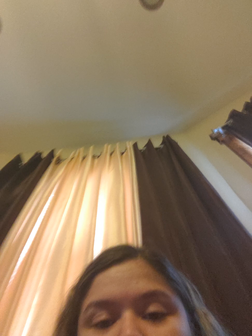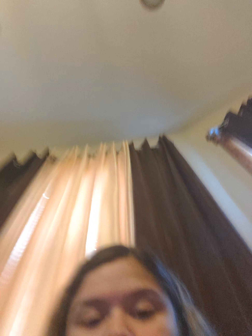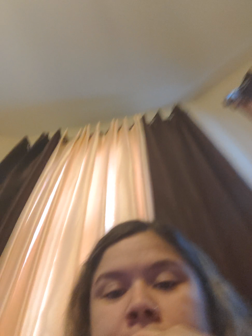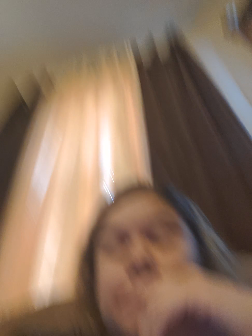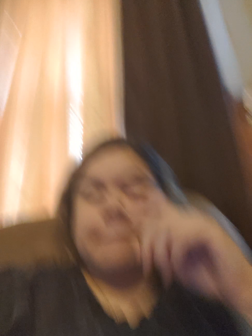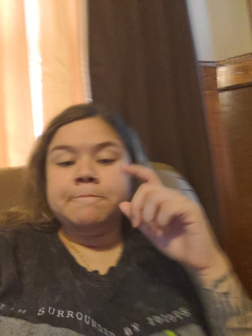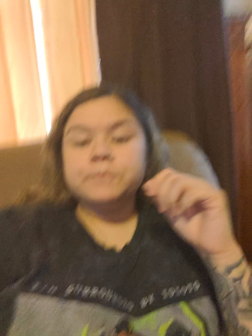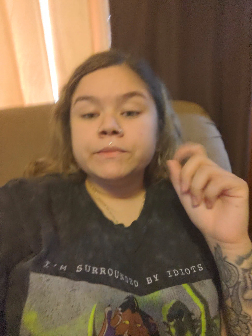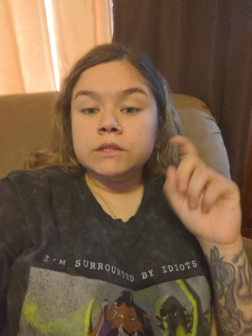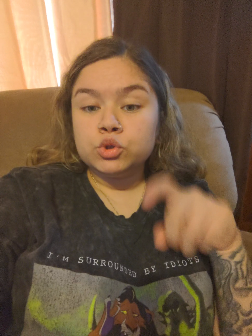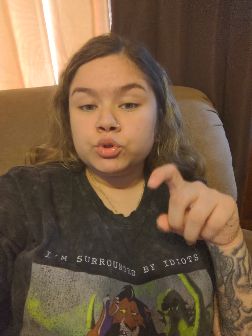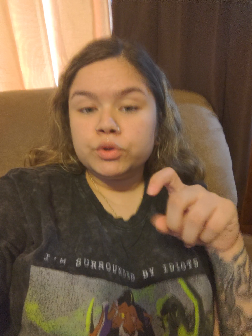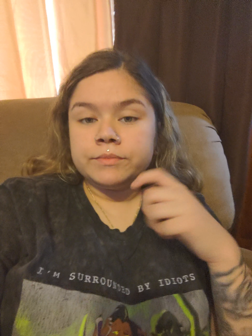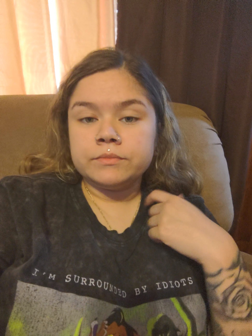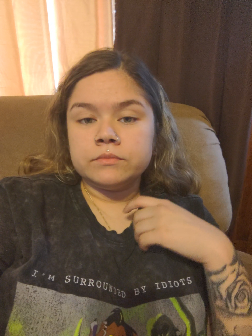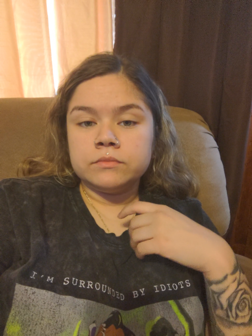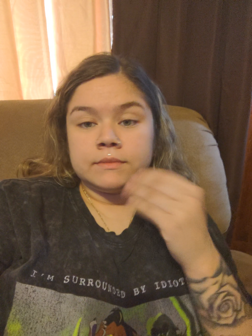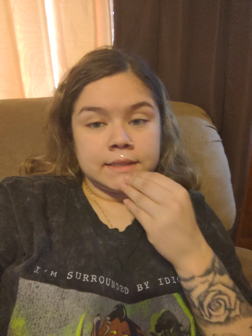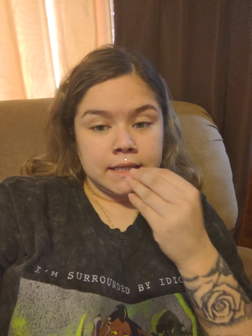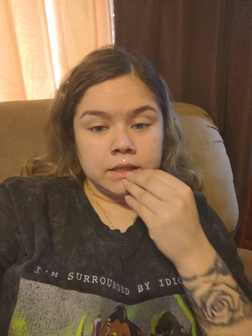should